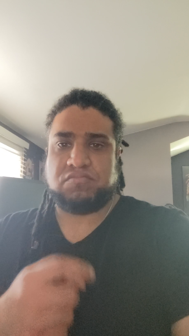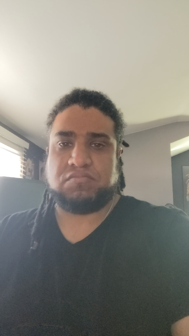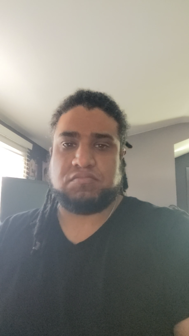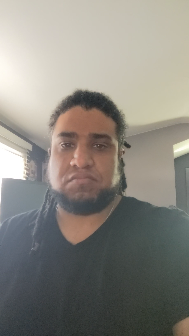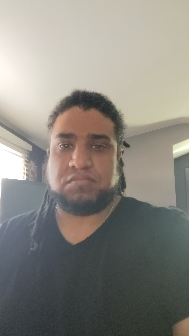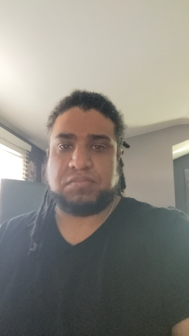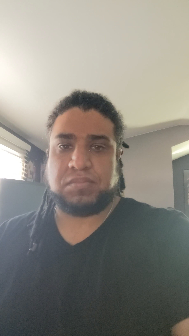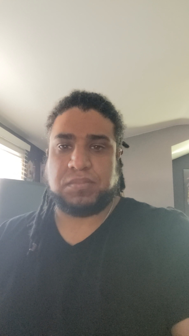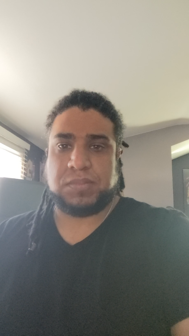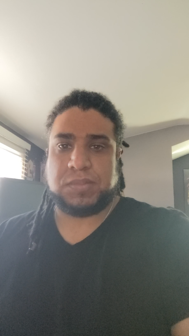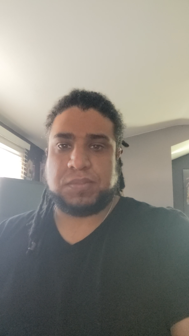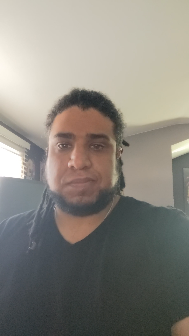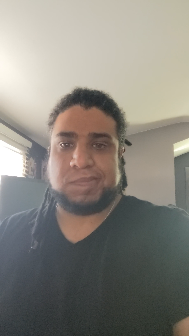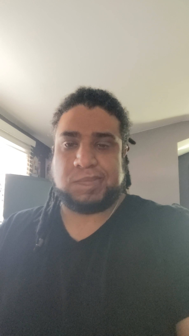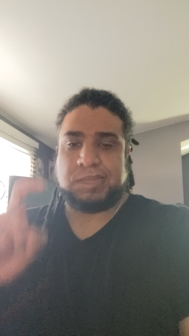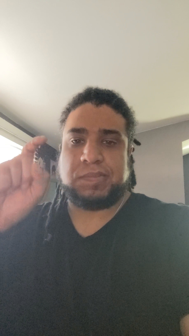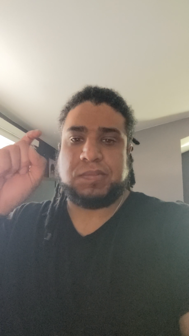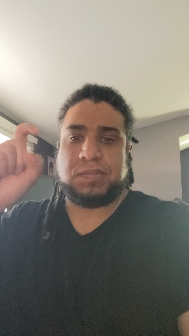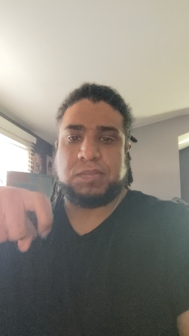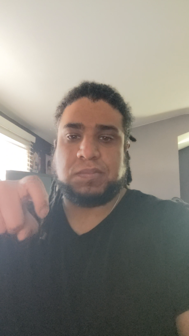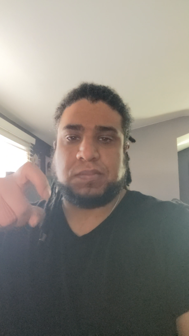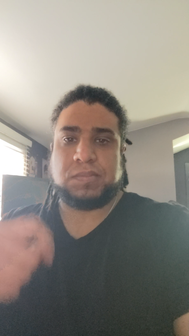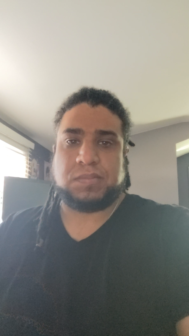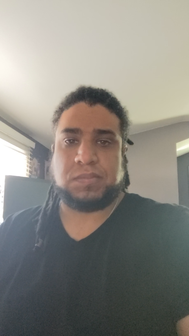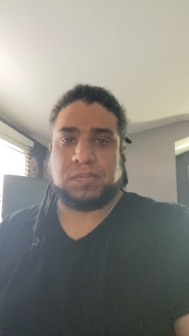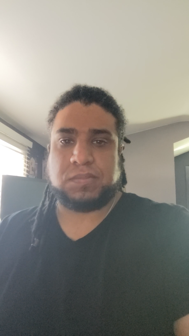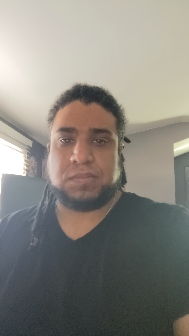must